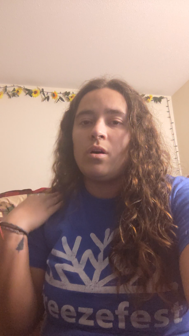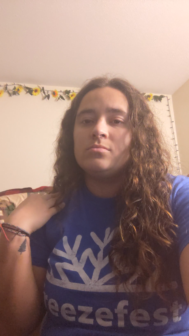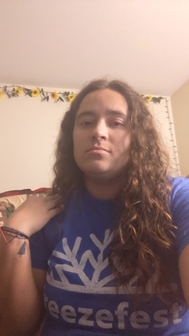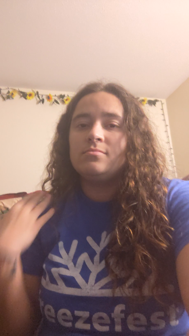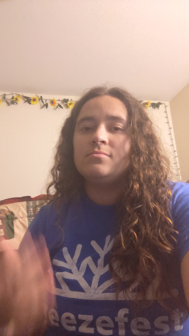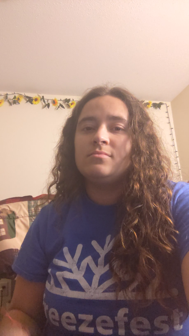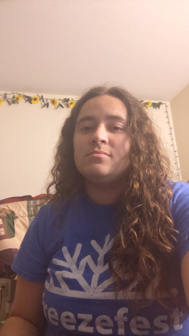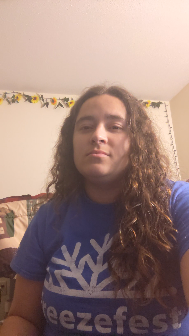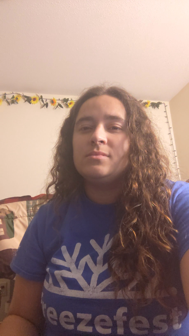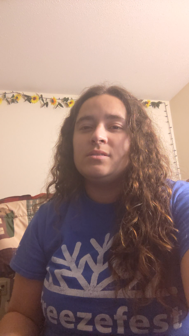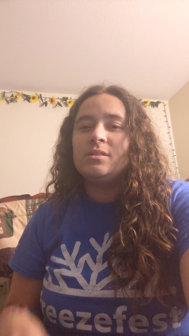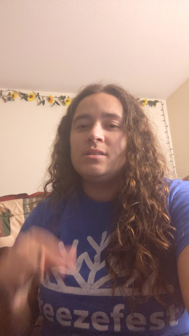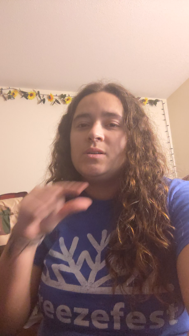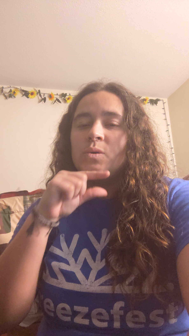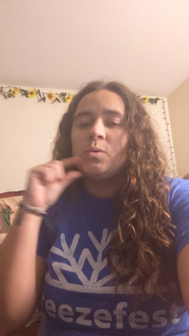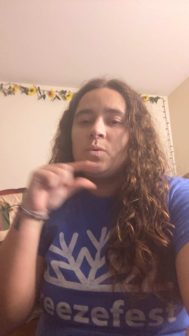glue